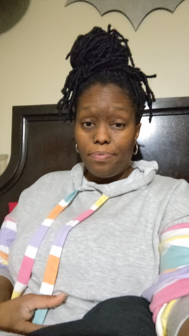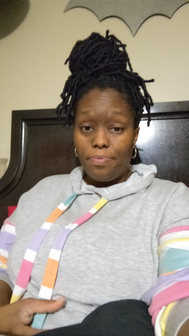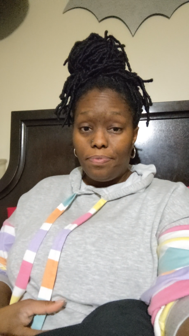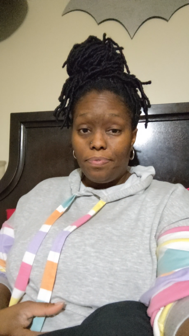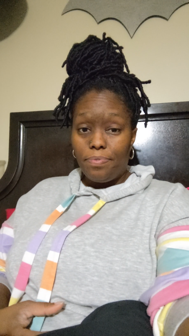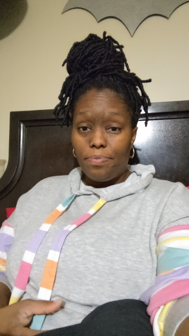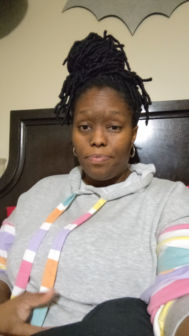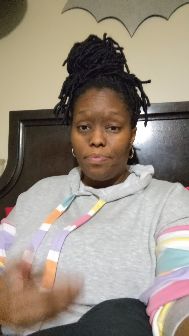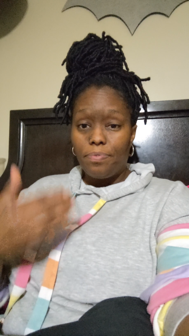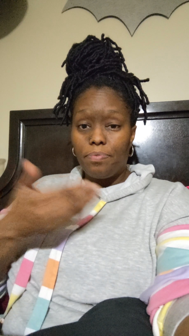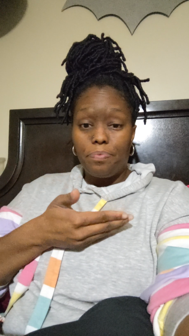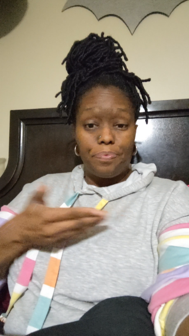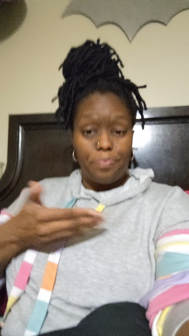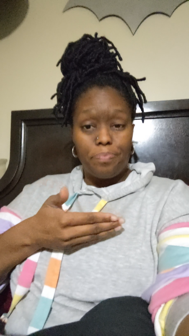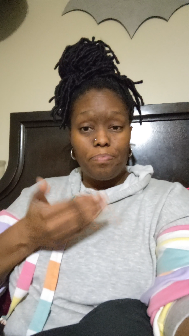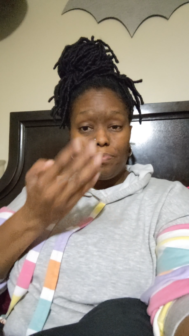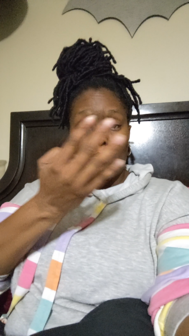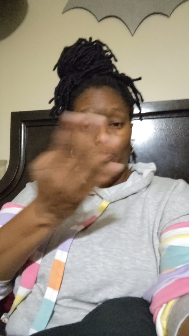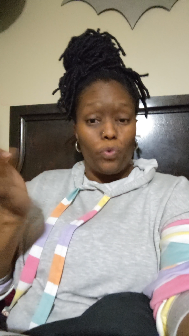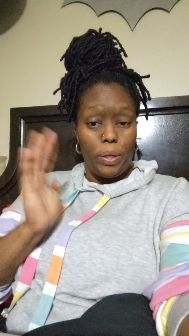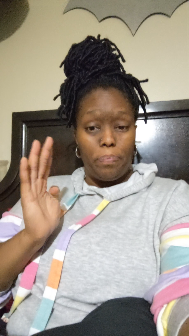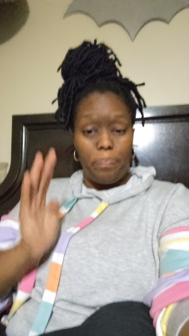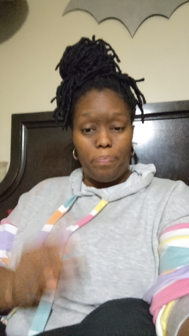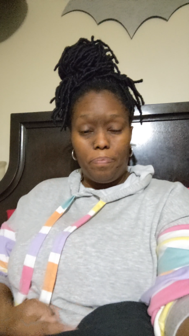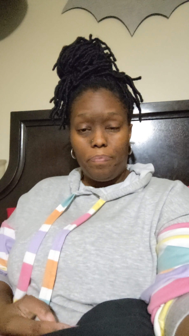crib